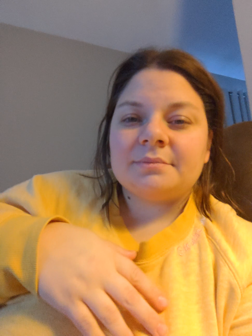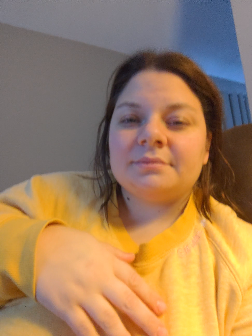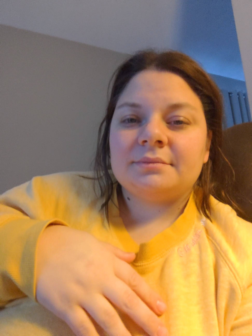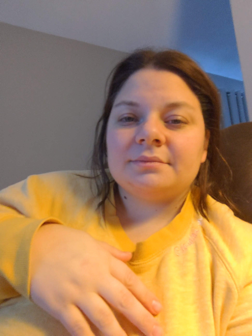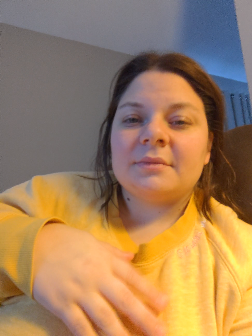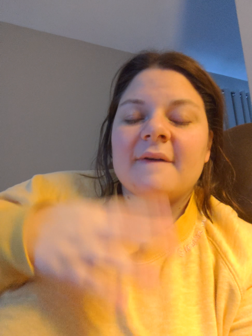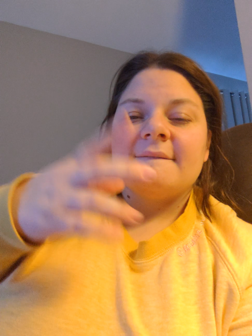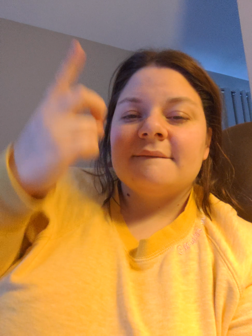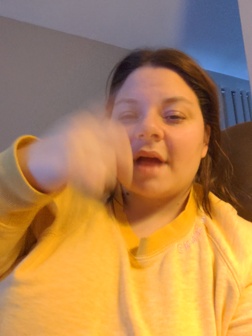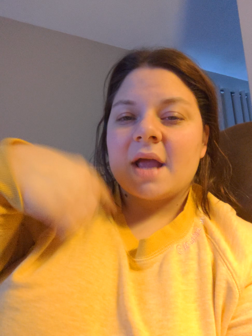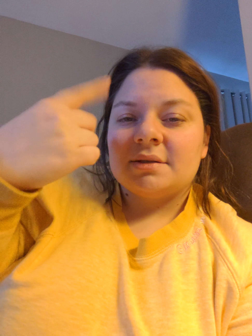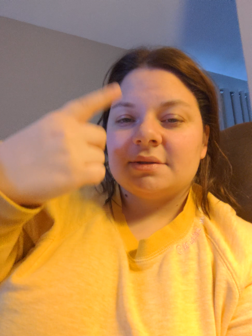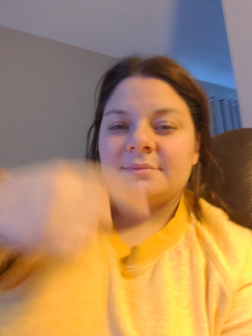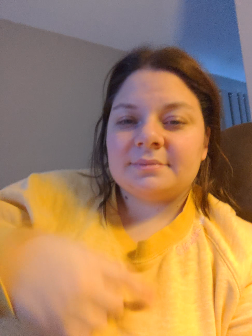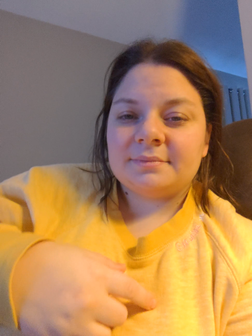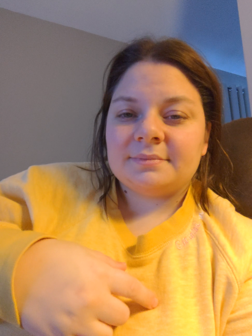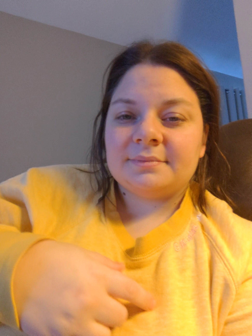face